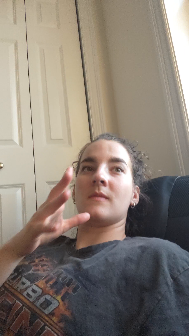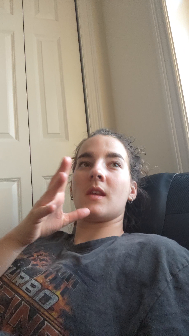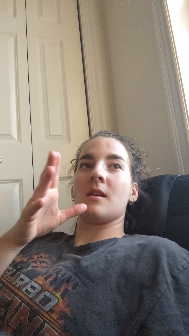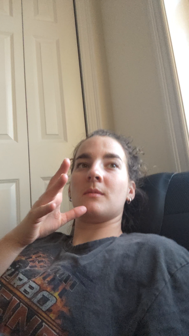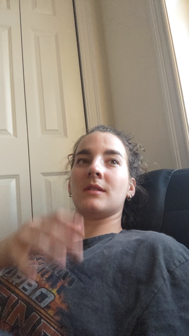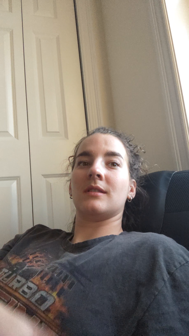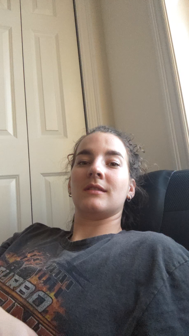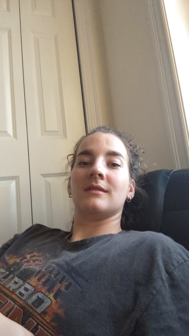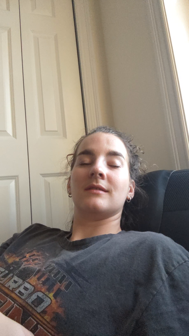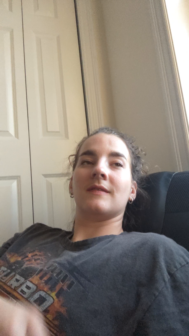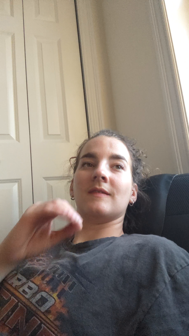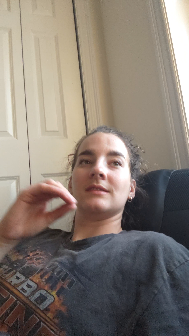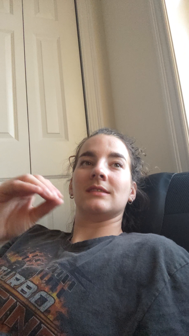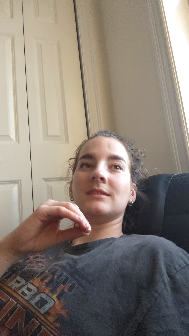fix